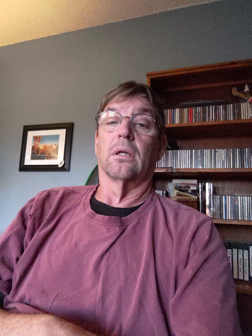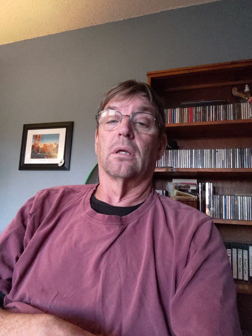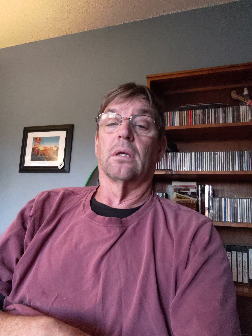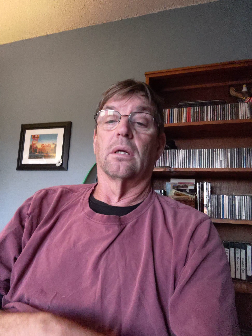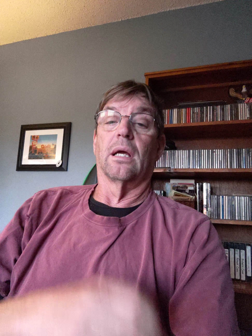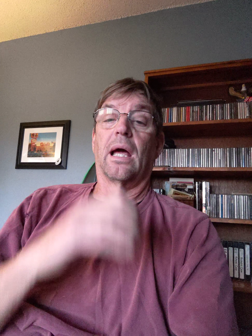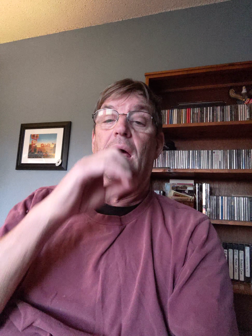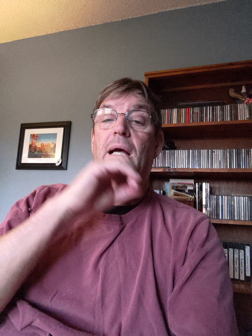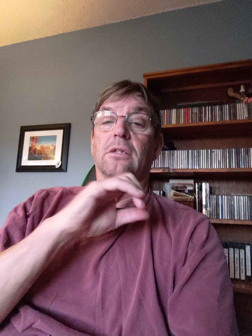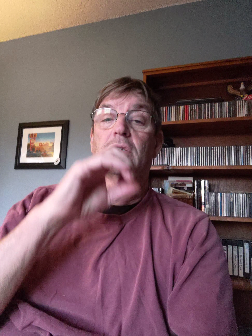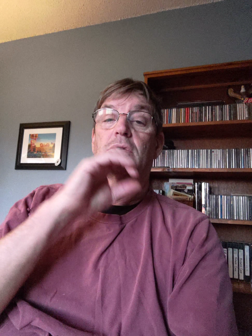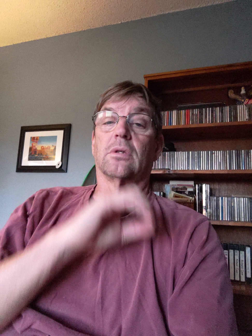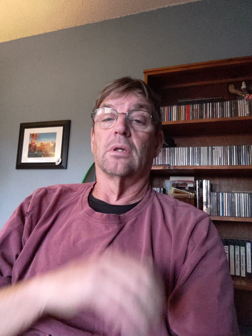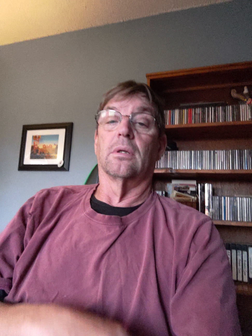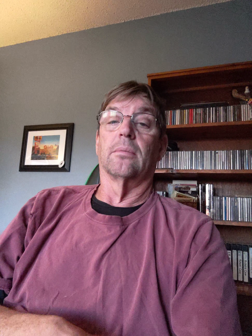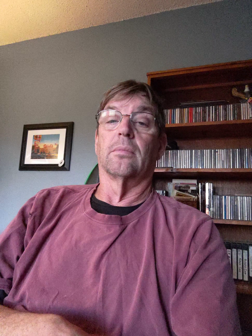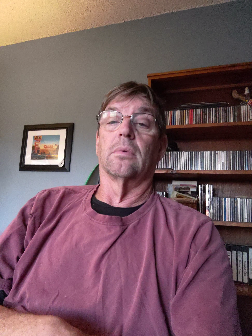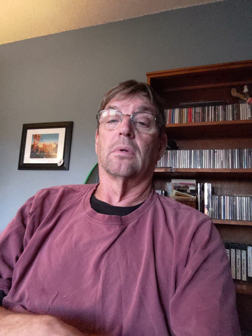ice cream